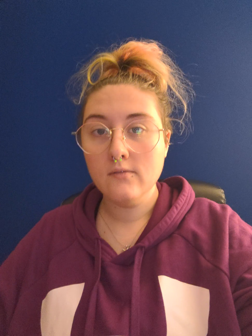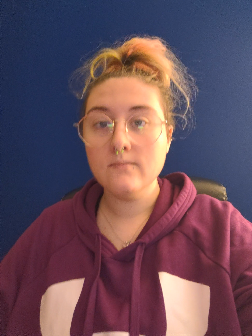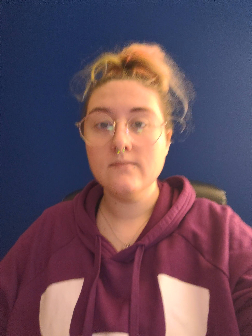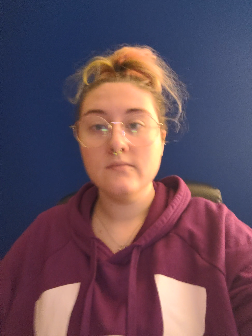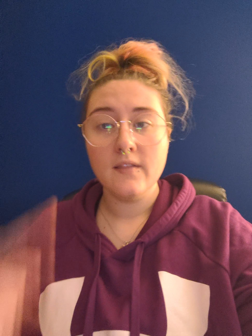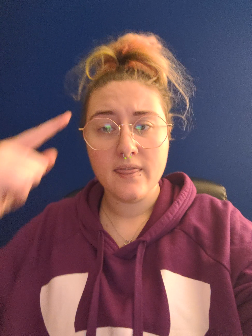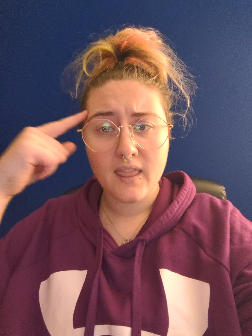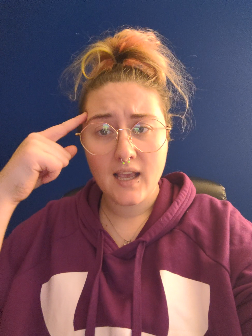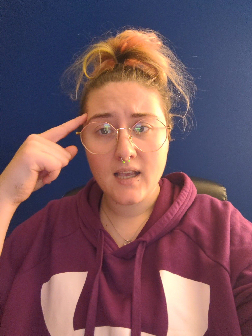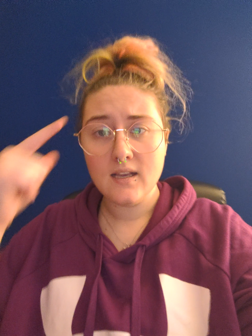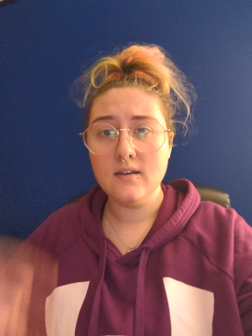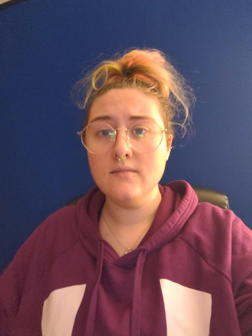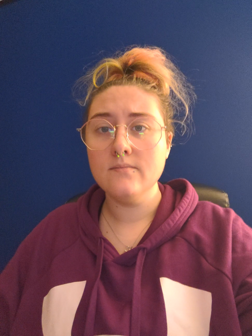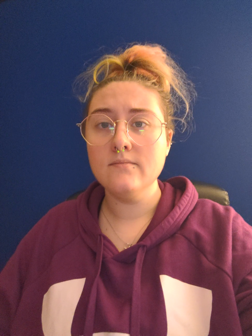think